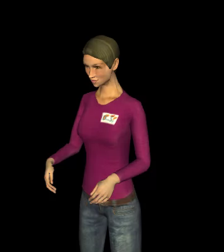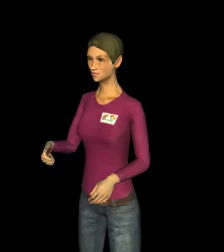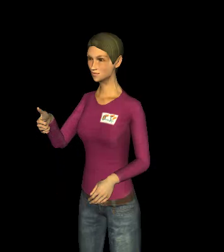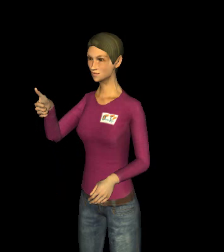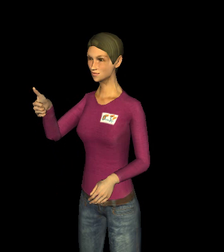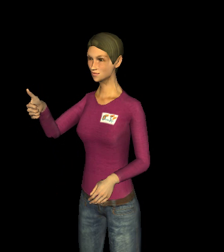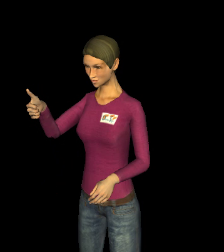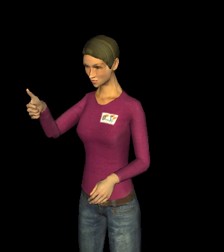1